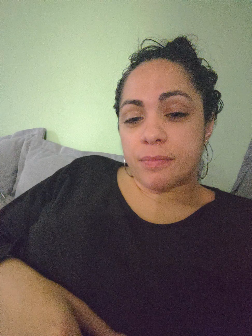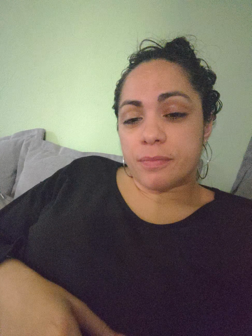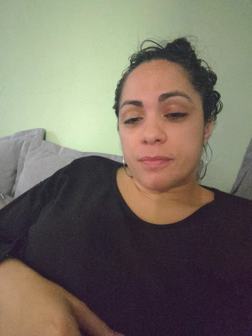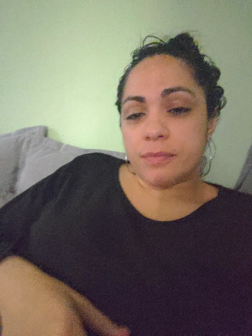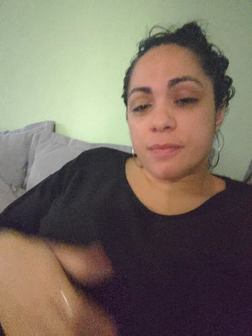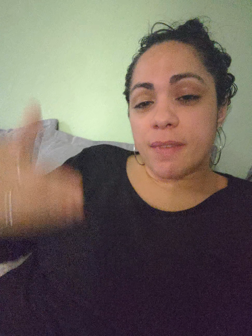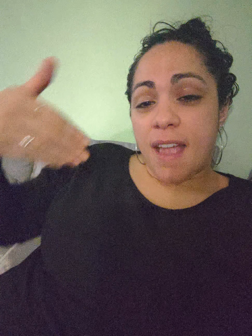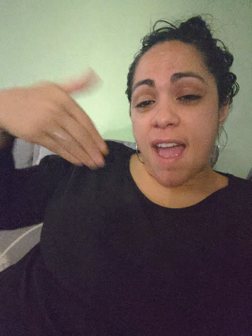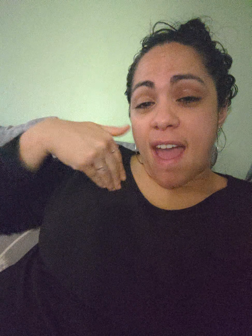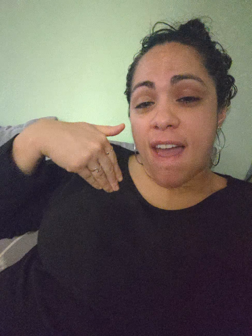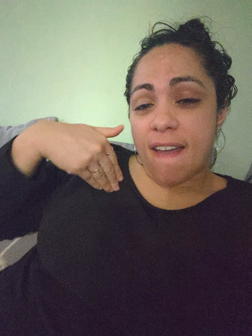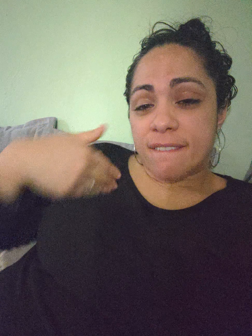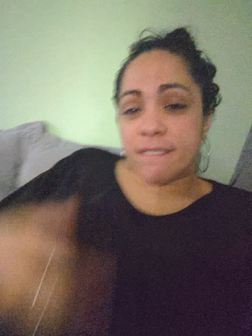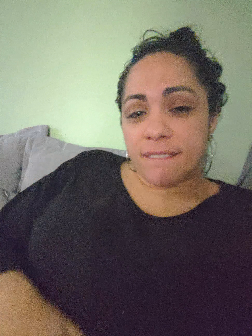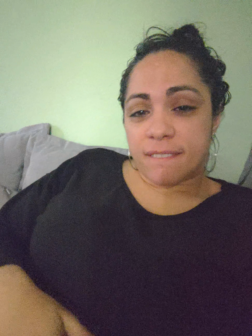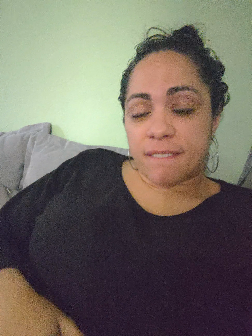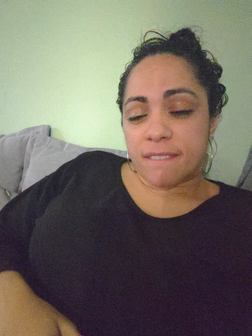have